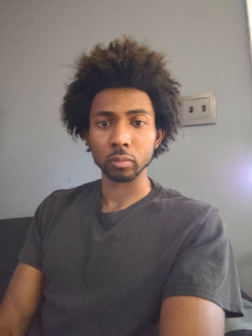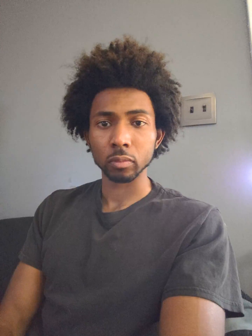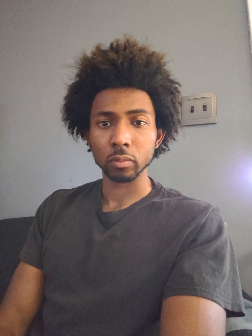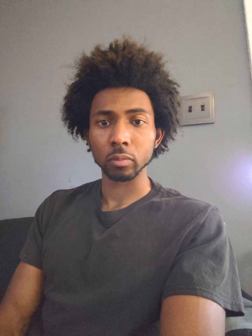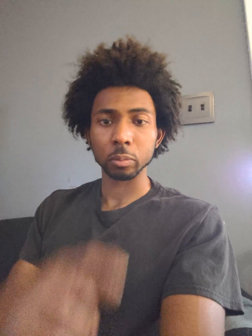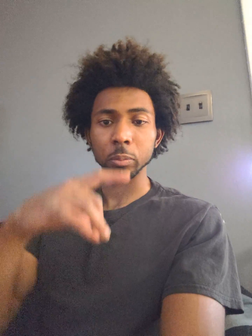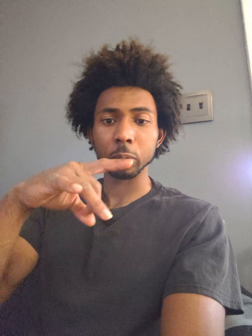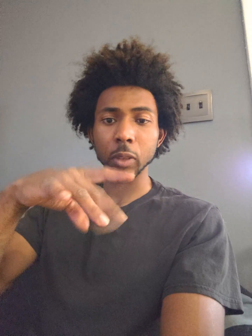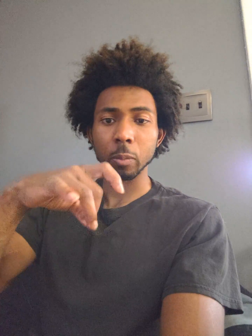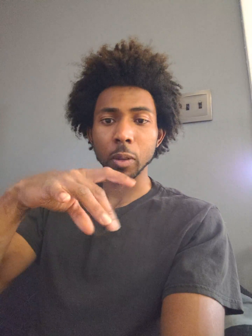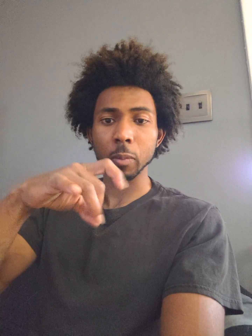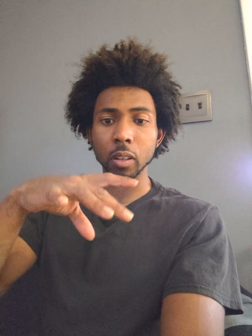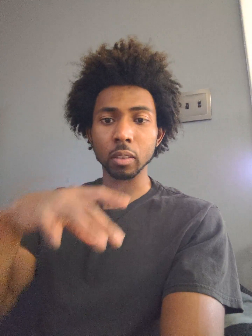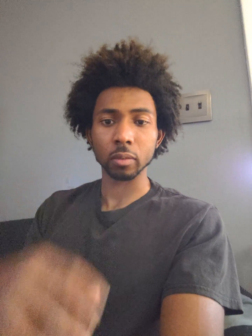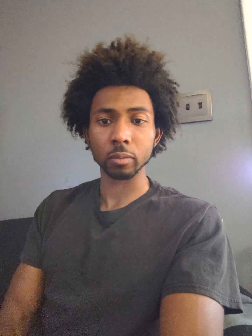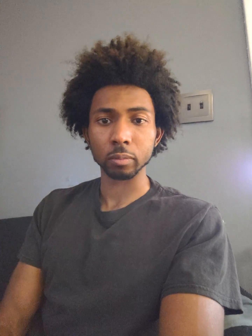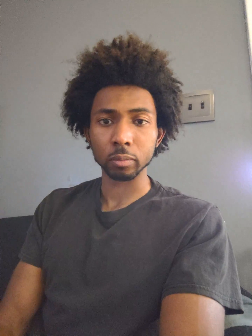pumpkin